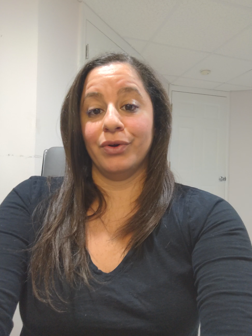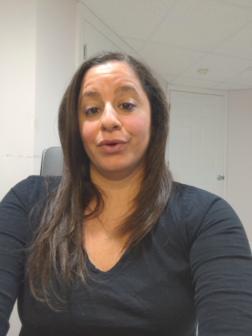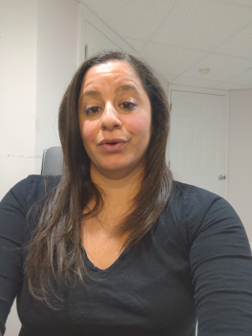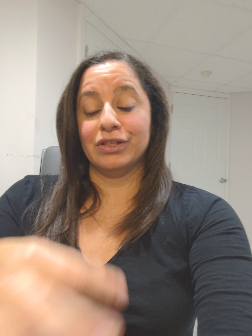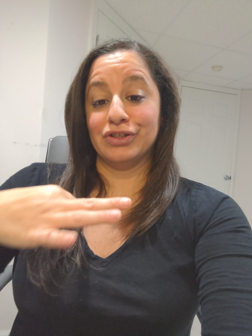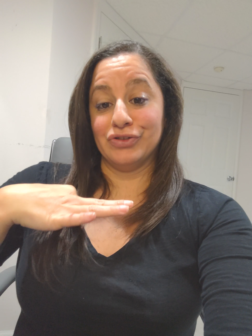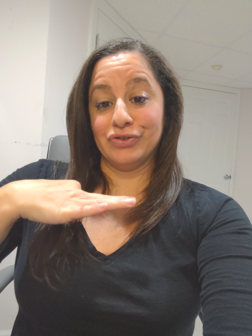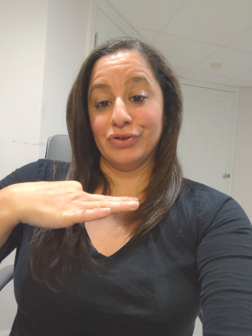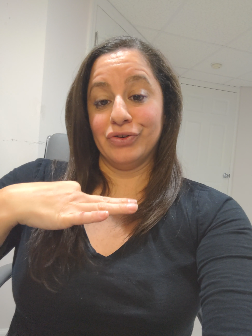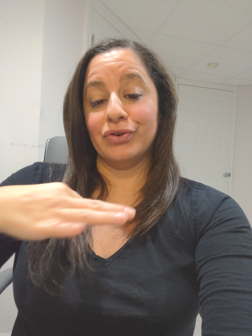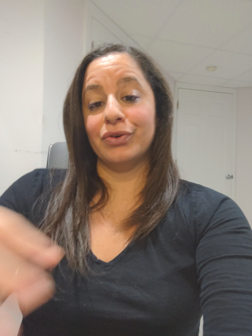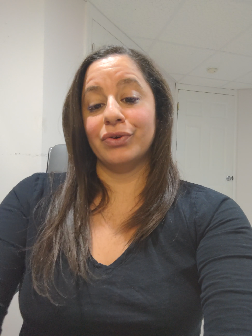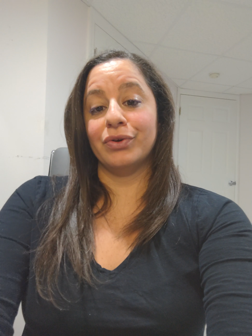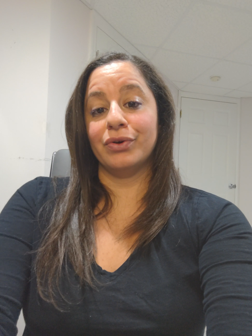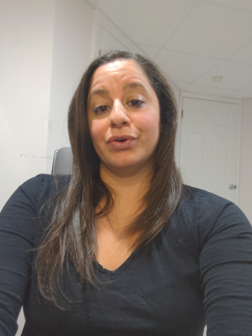shirt